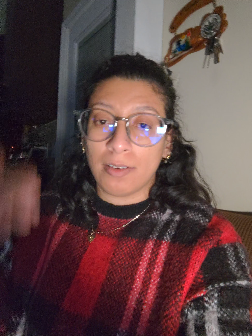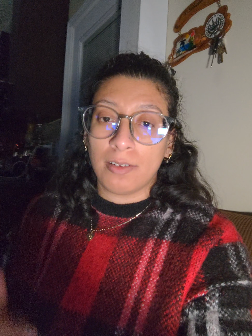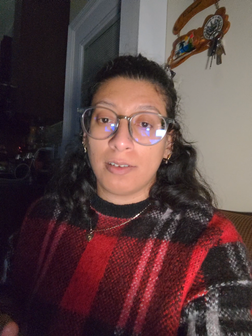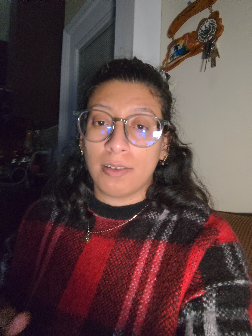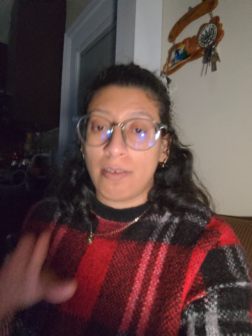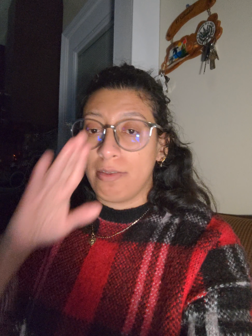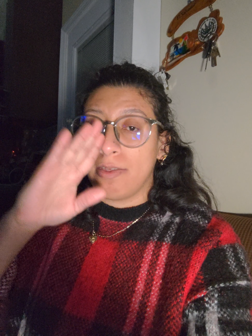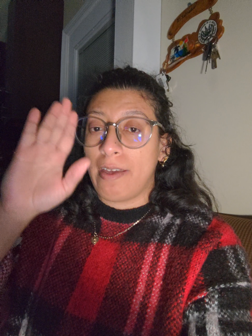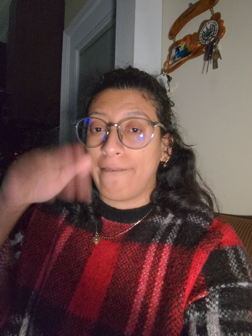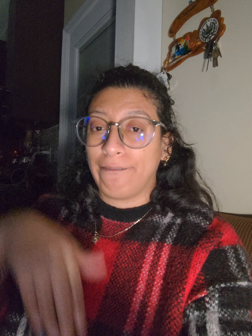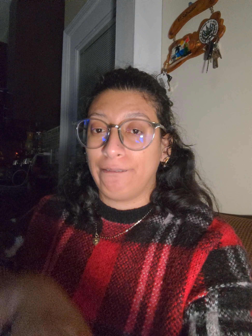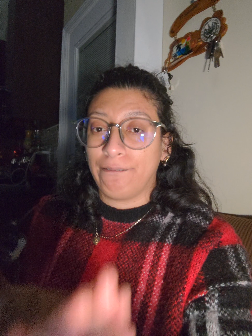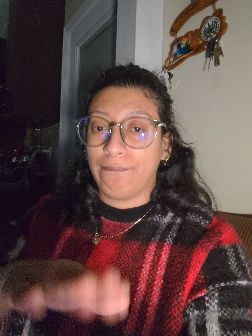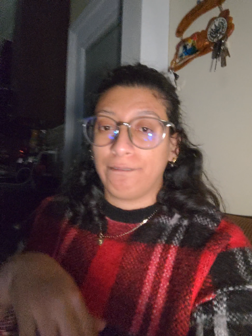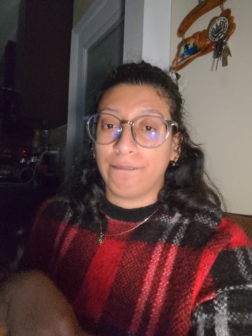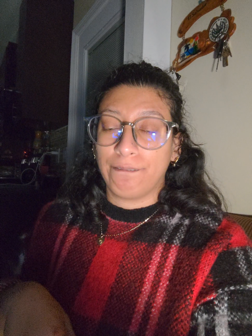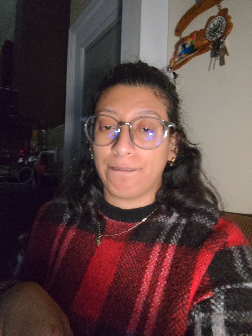elephant